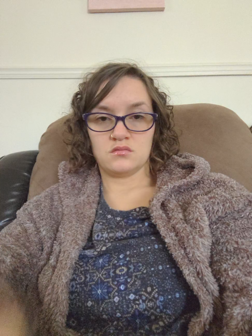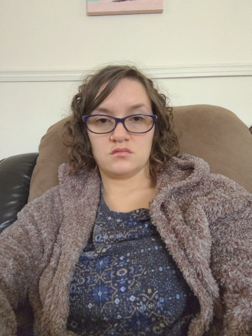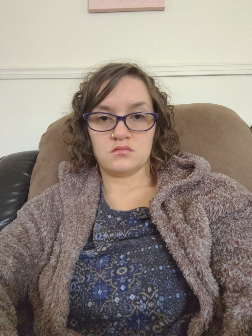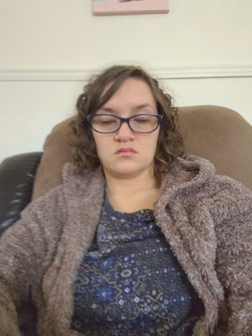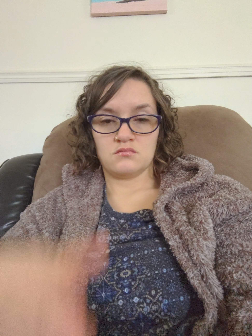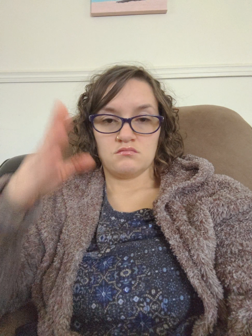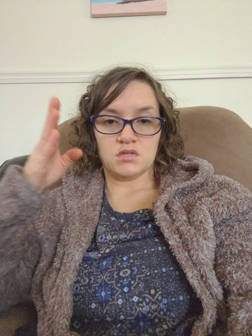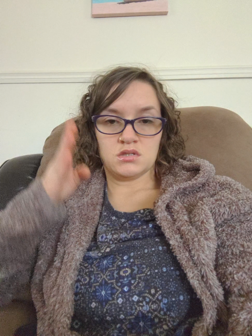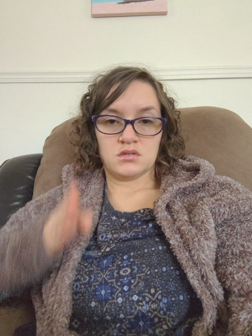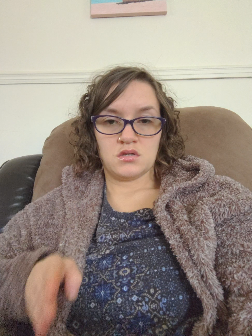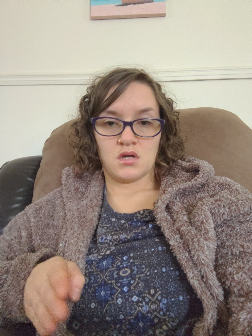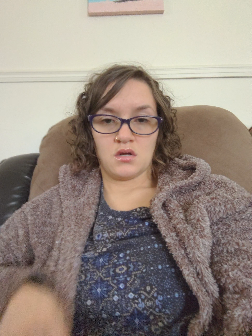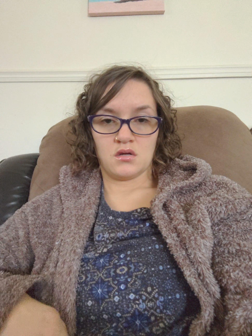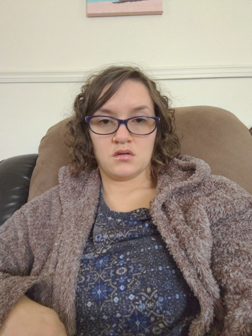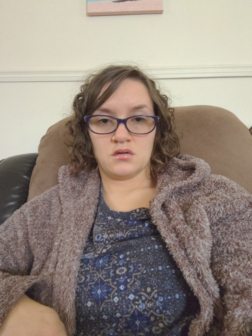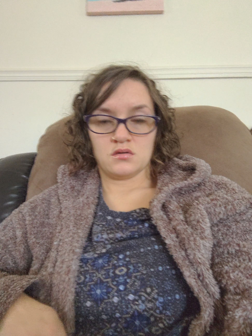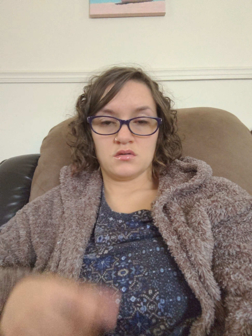beside